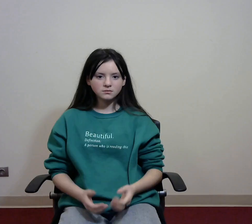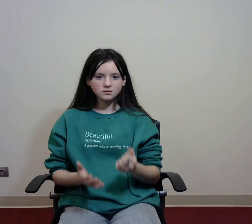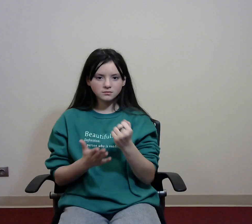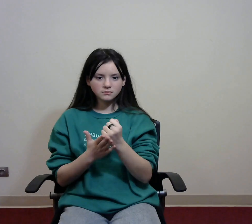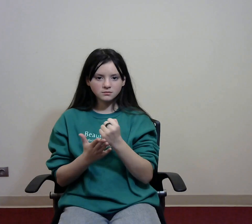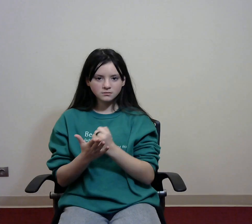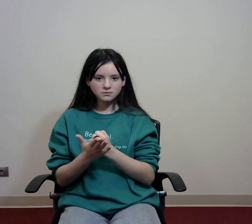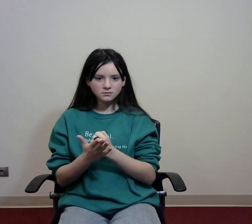viza